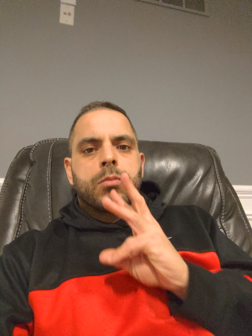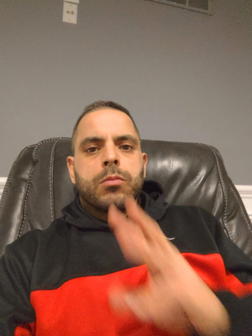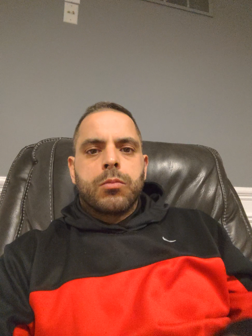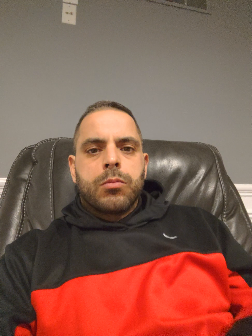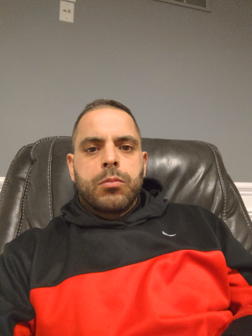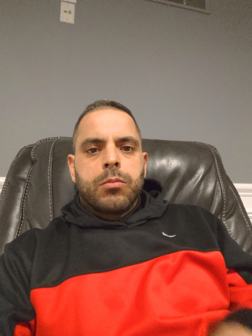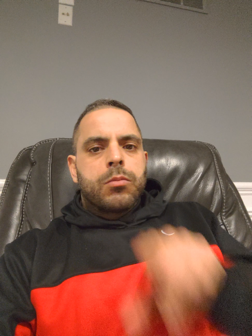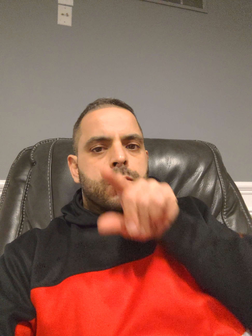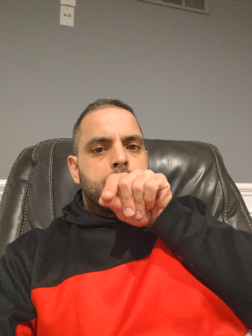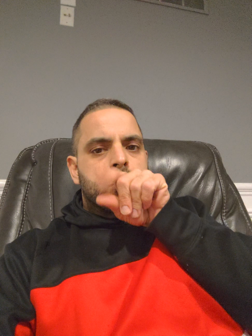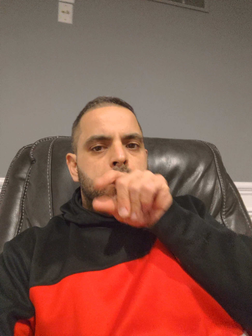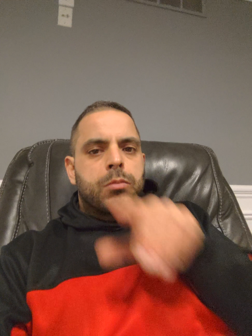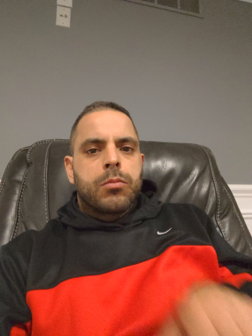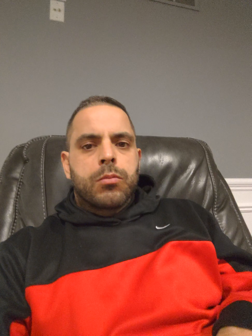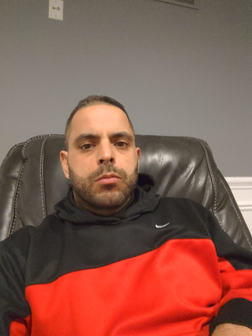bird